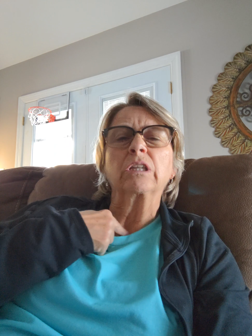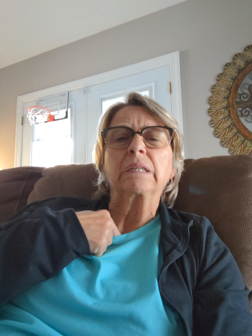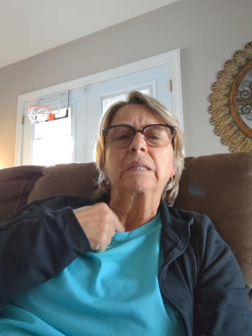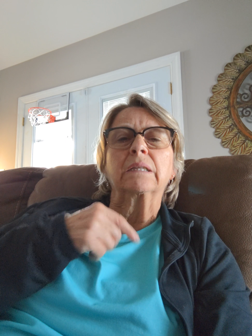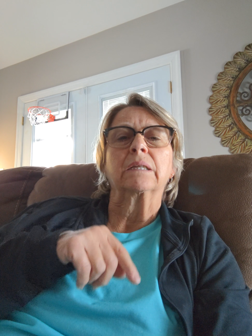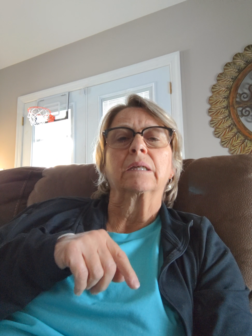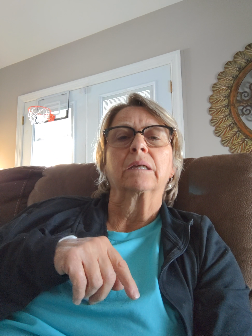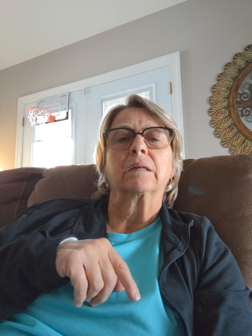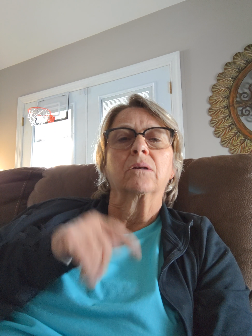thirsty